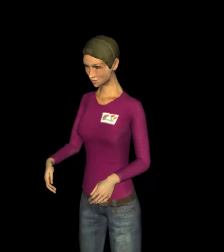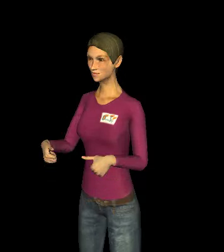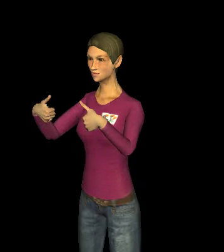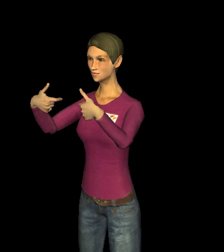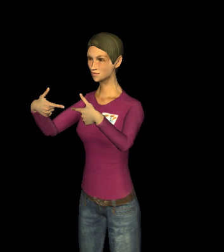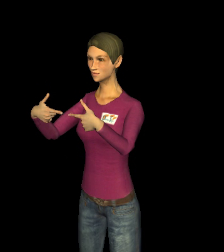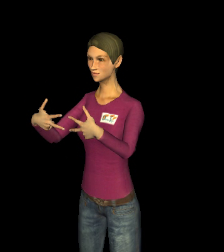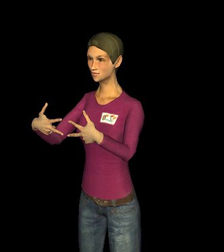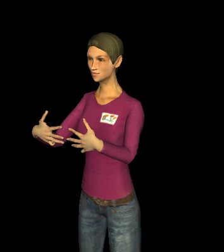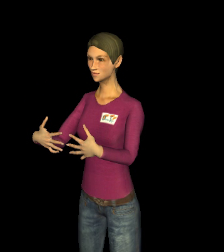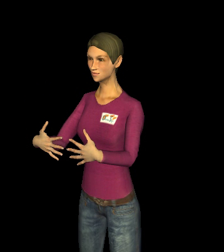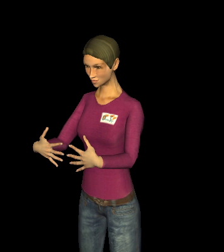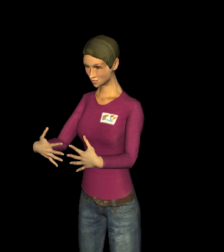عدد